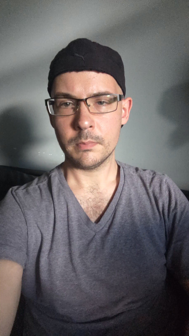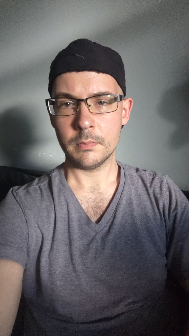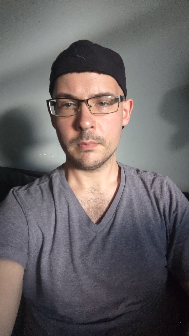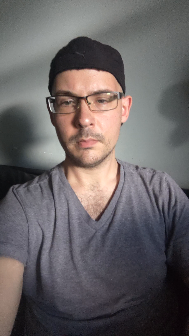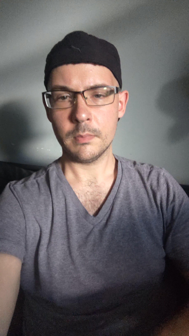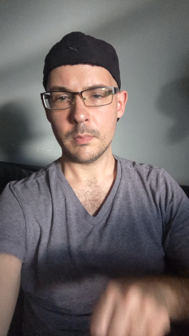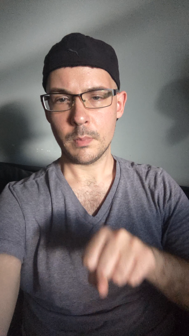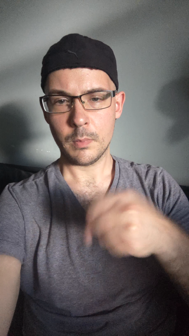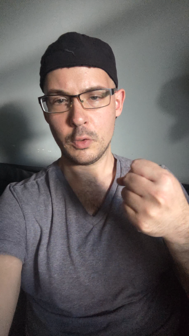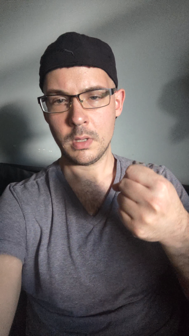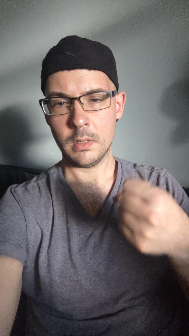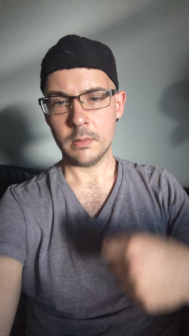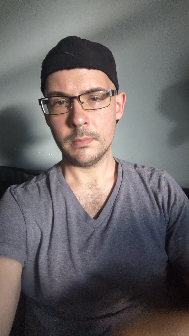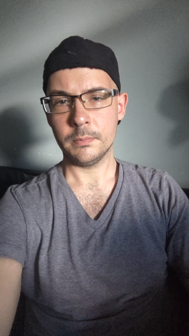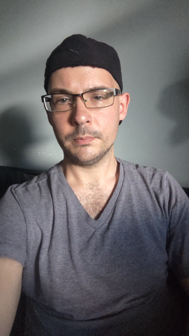break